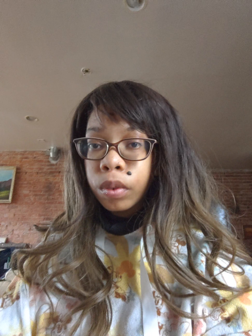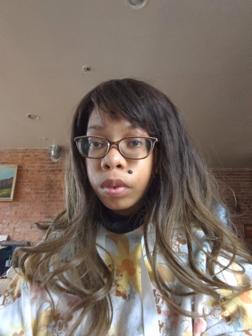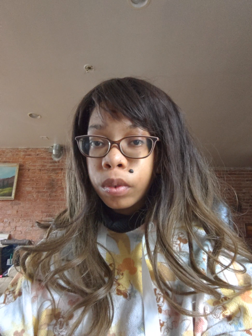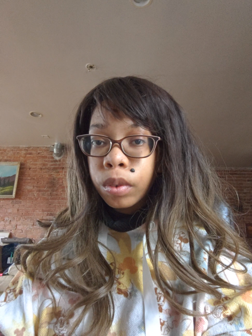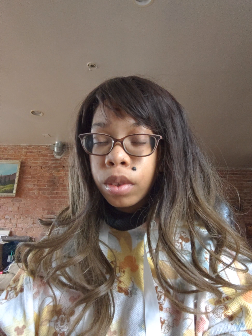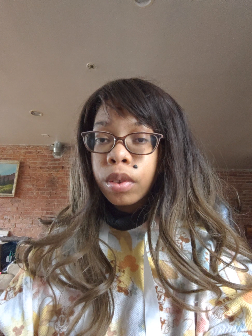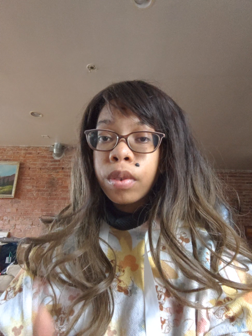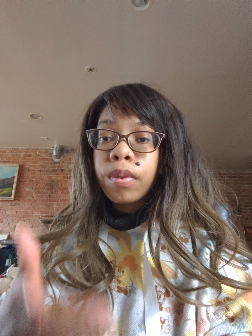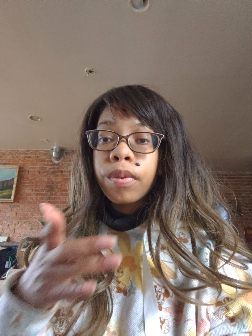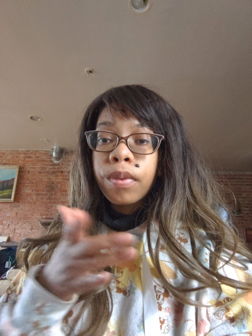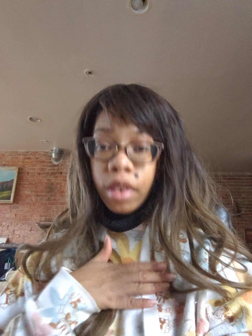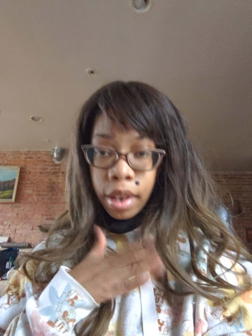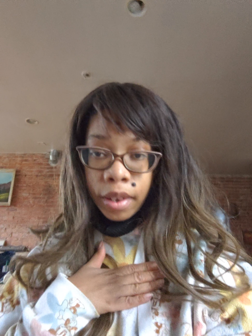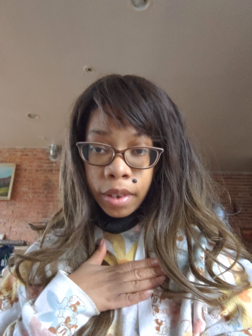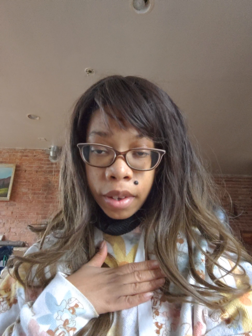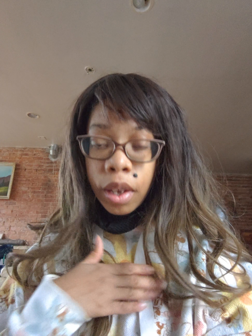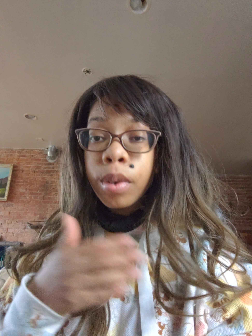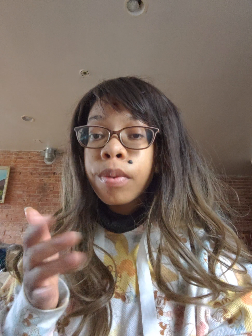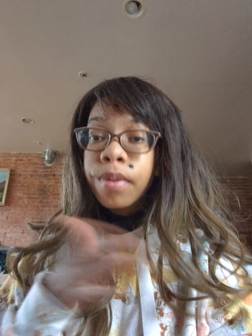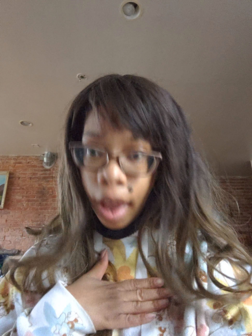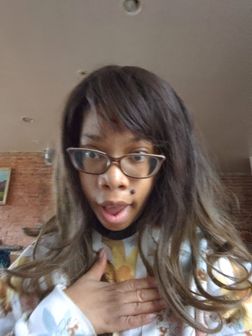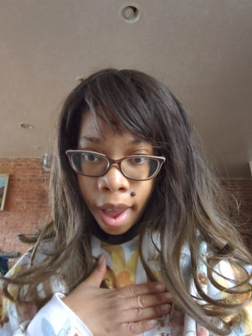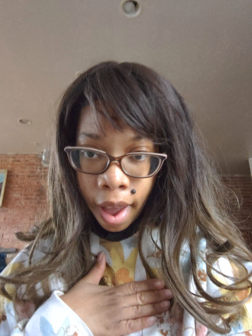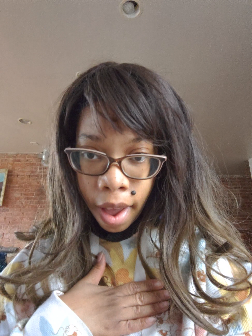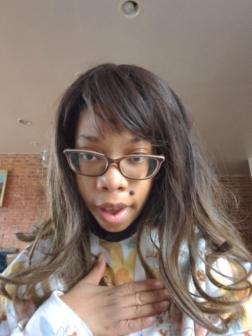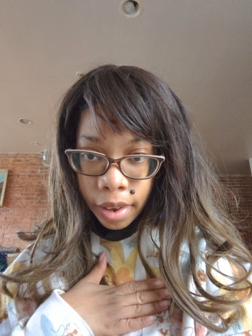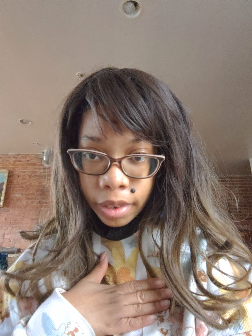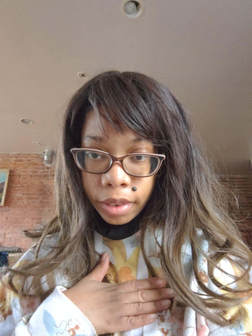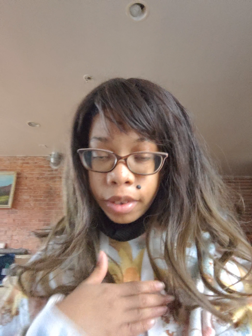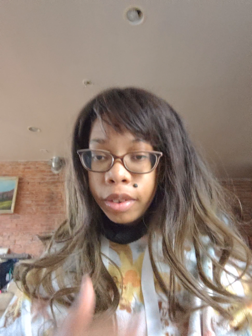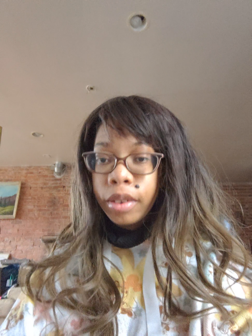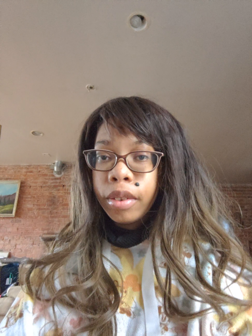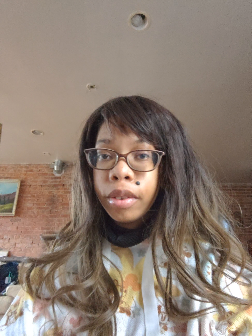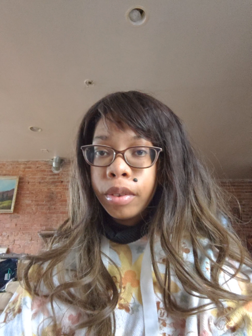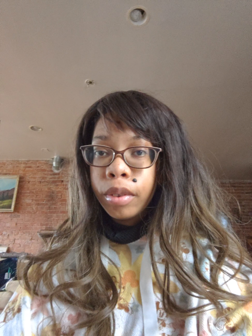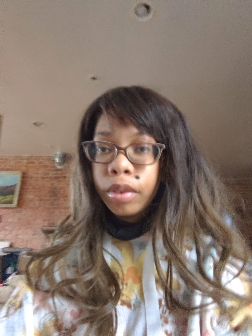my